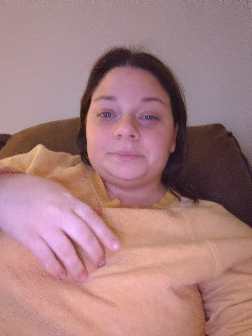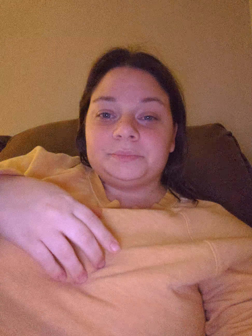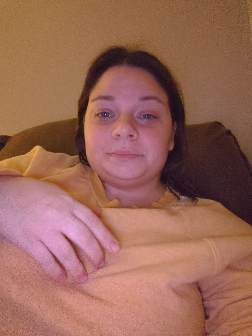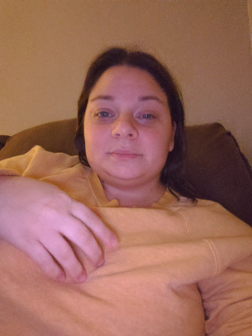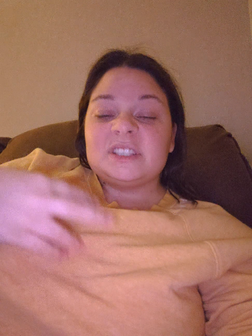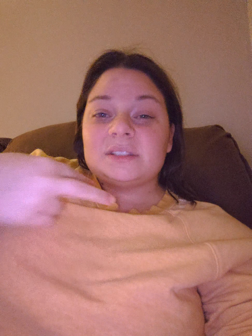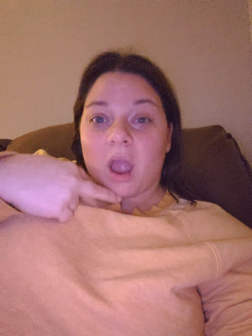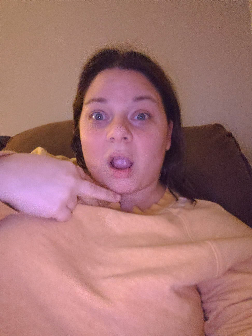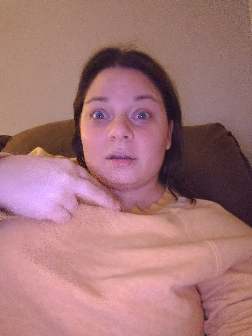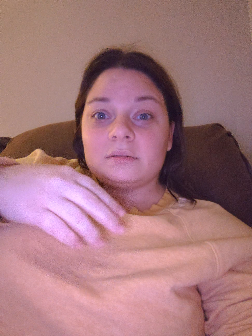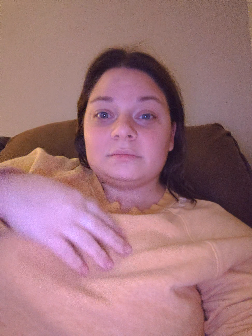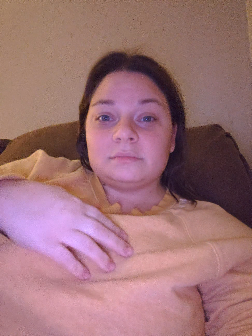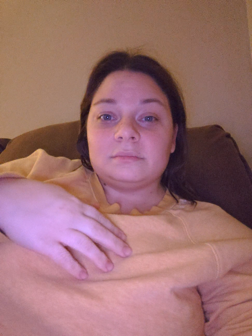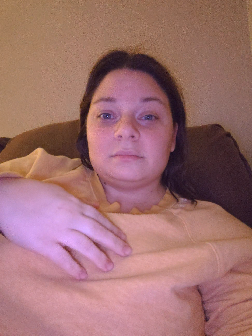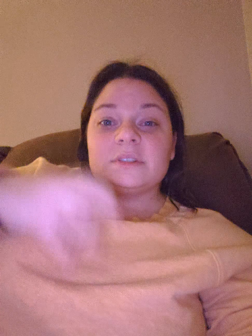stuck